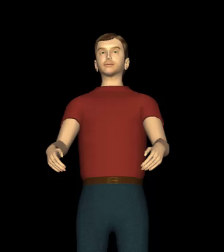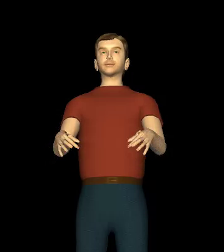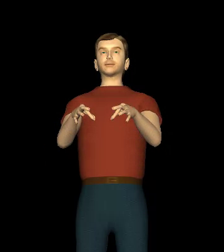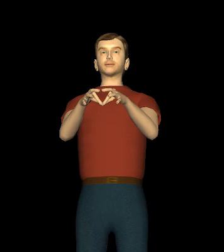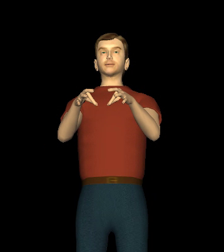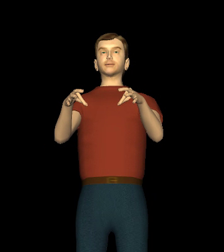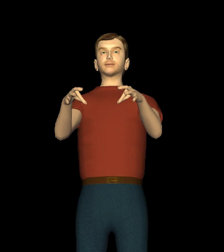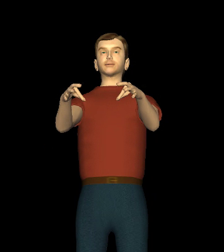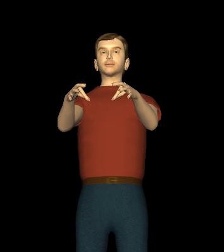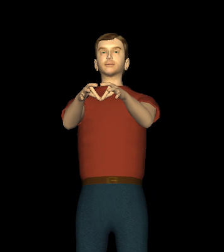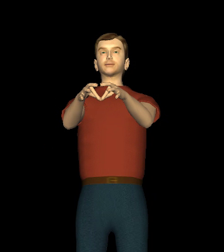غرفة